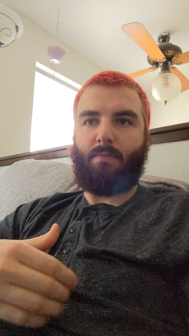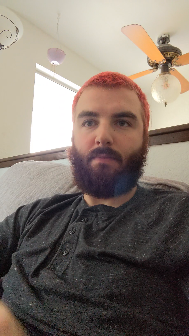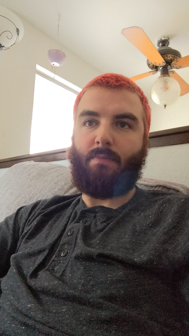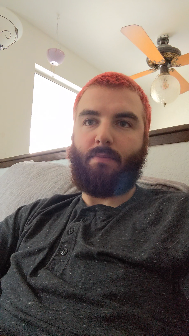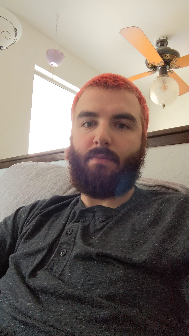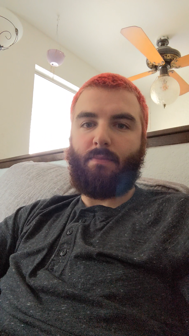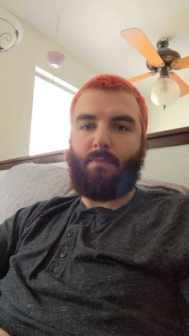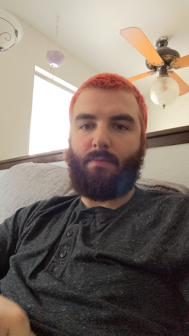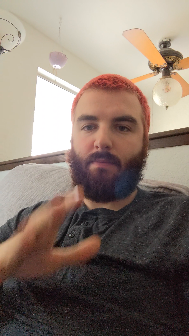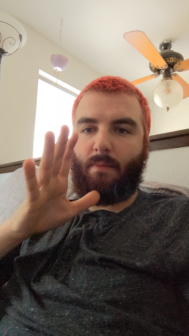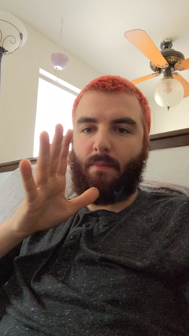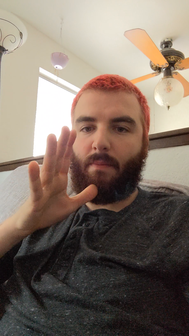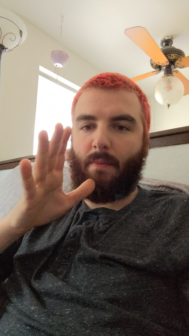mommy